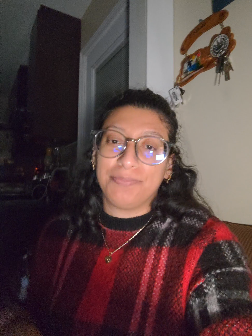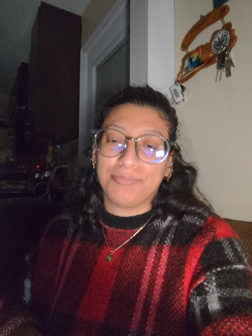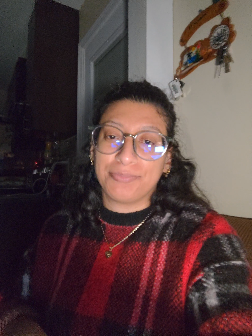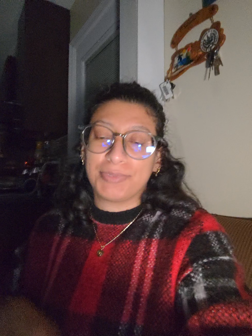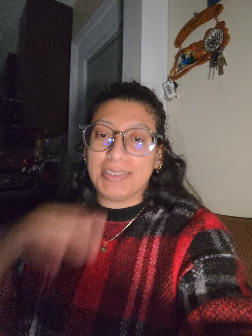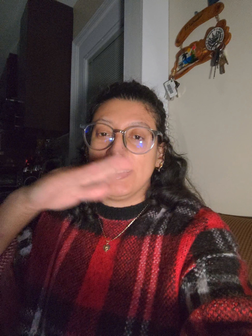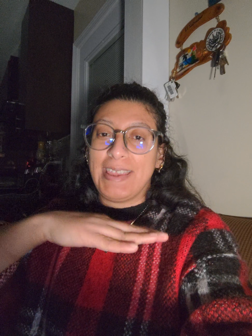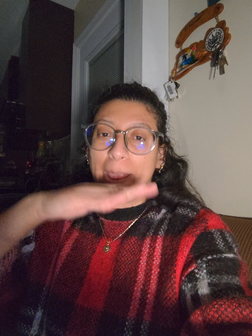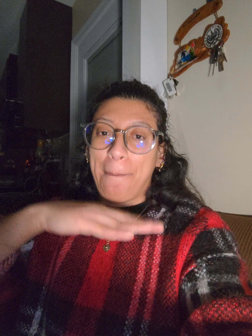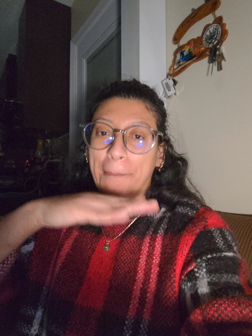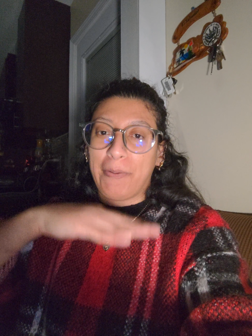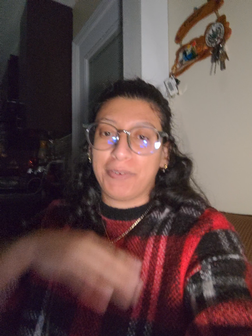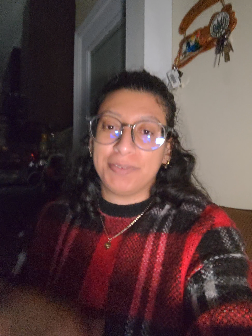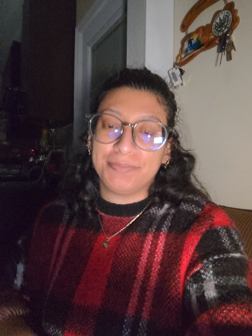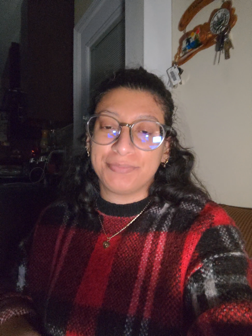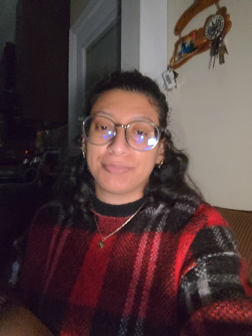table